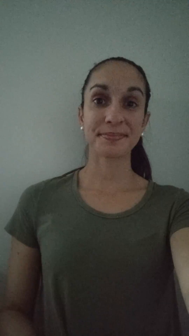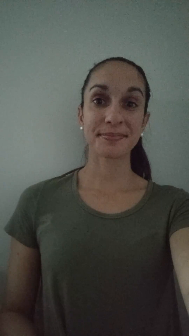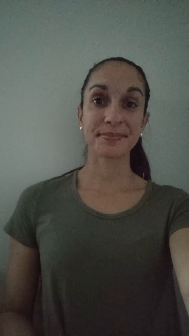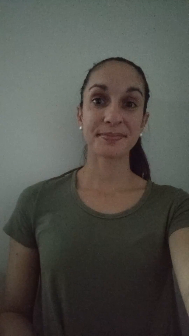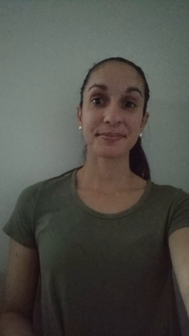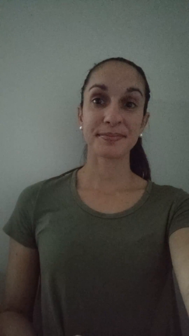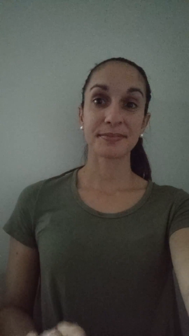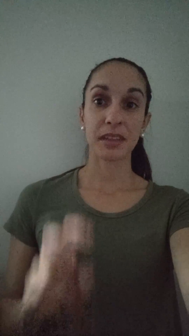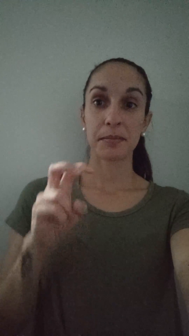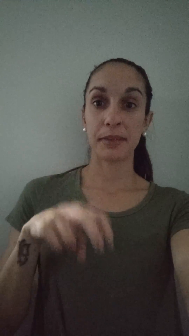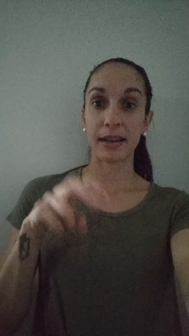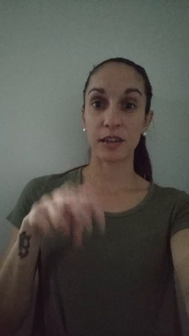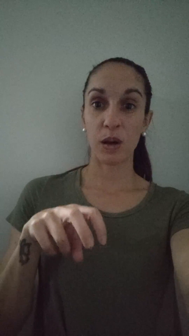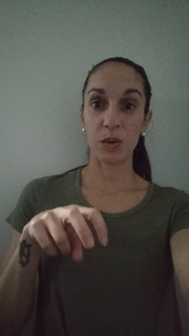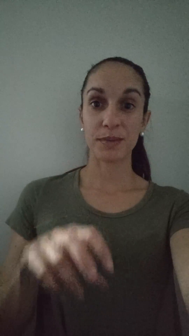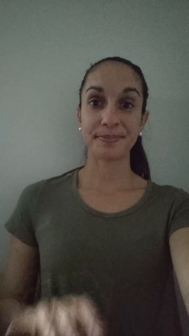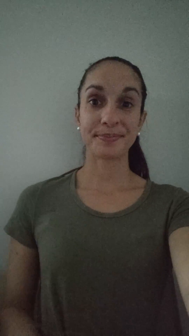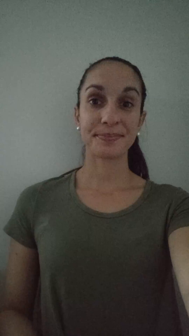potato